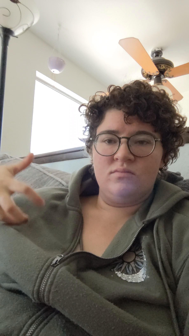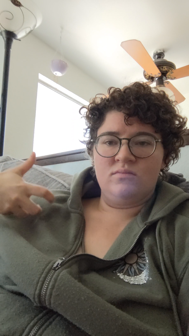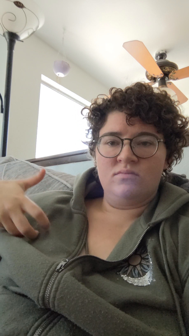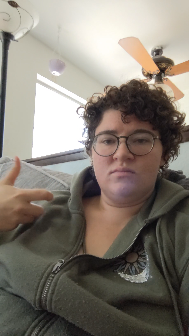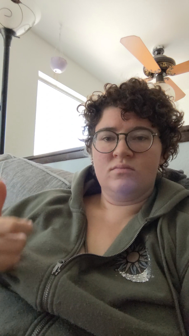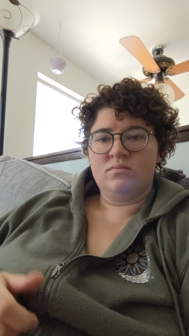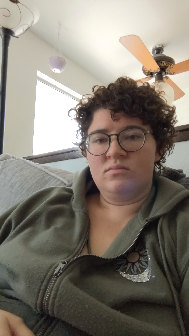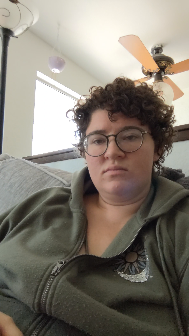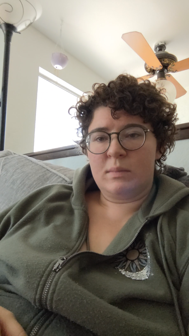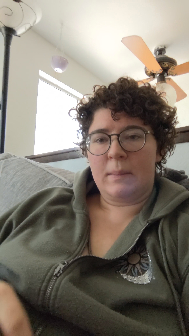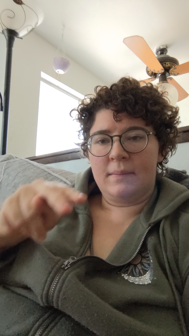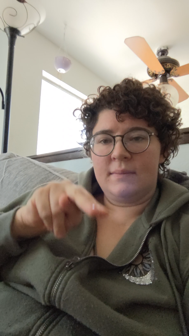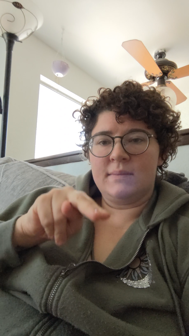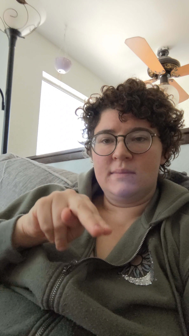nurse